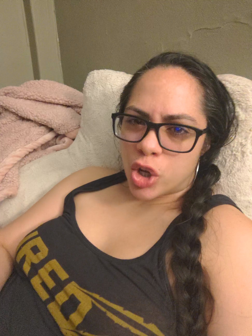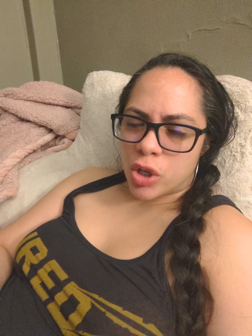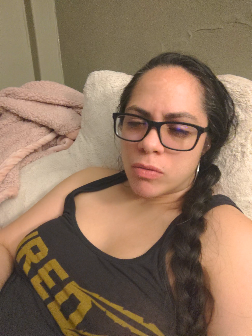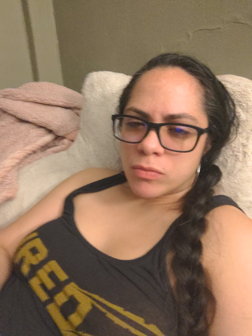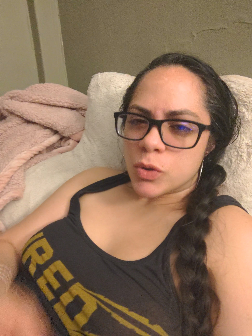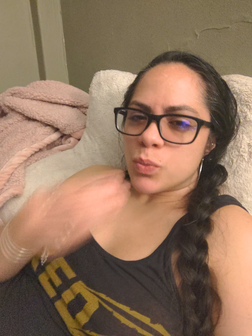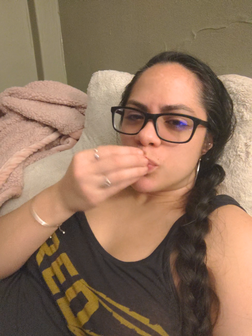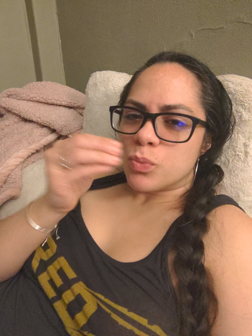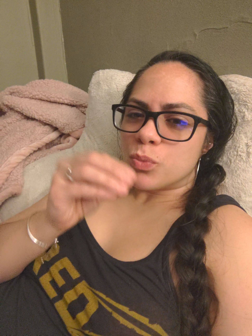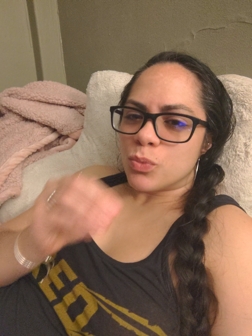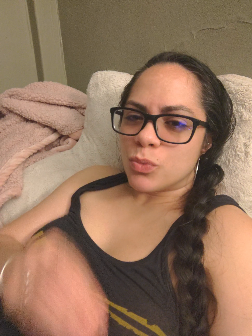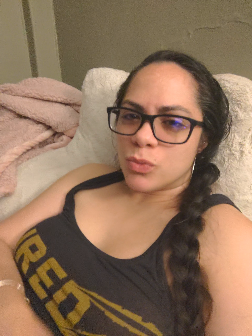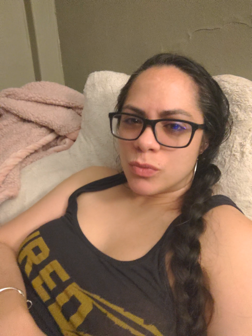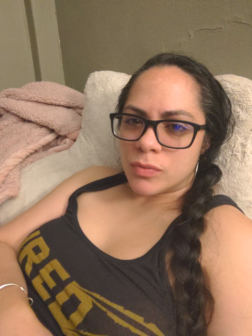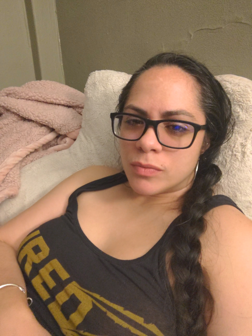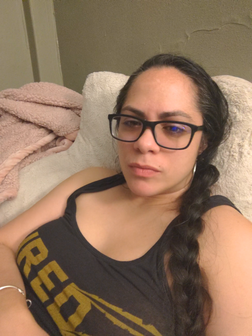kiss